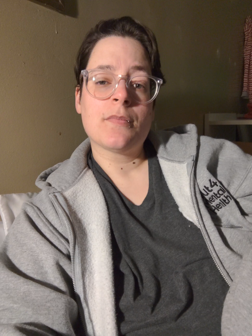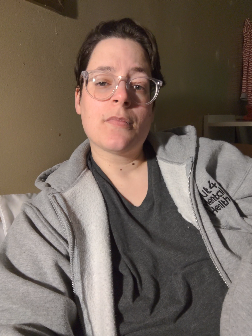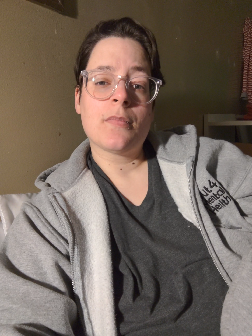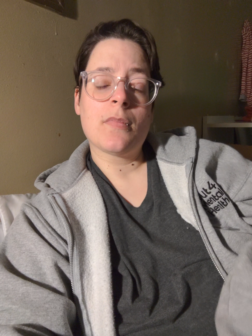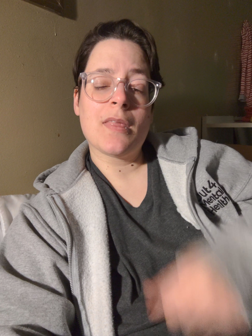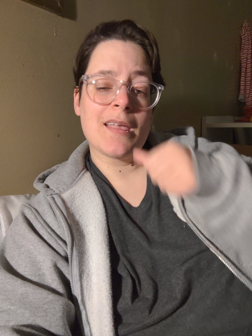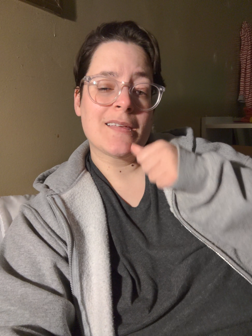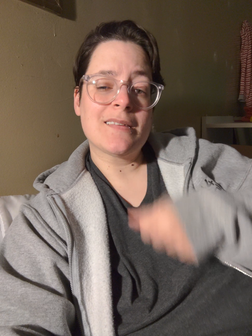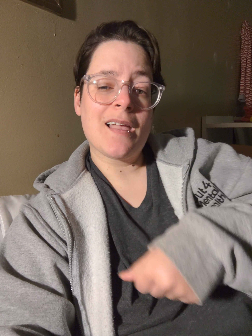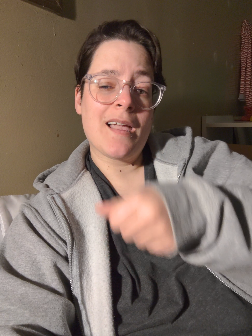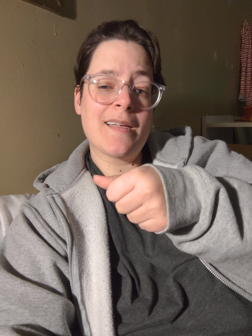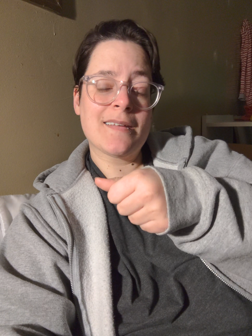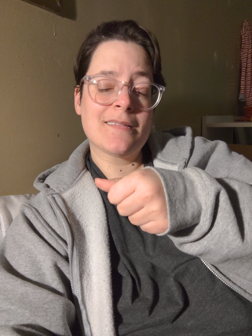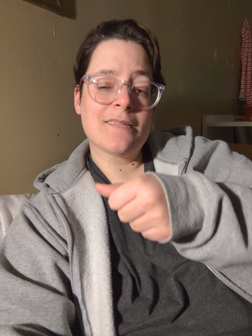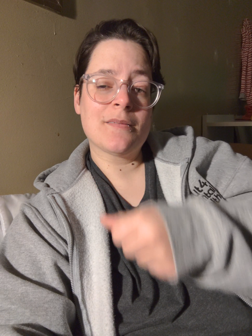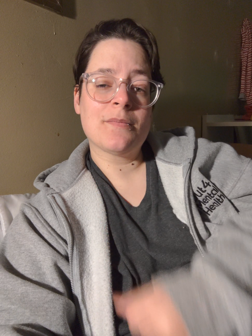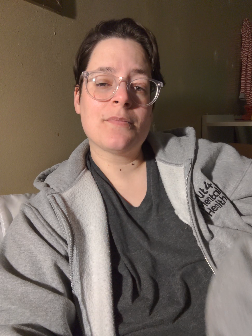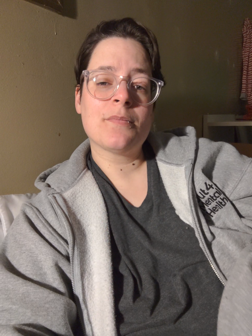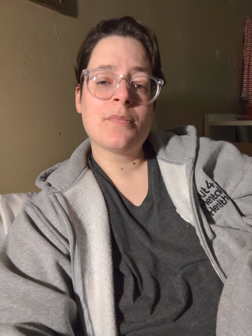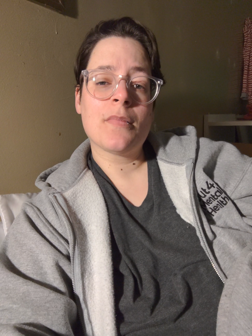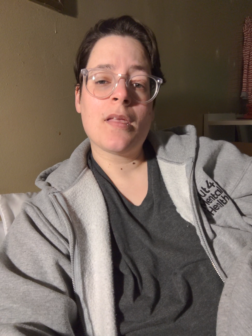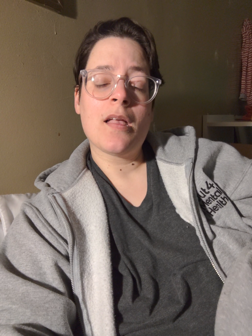hide